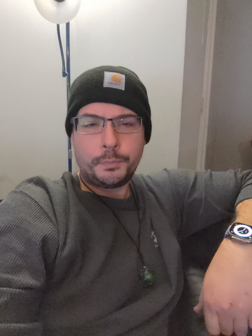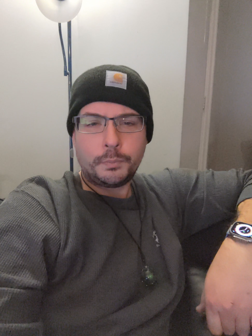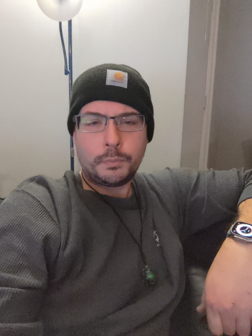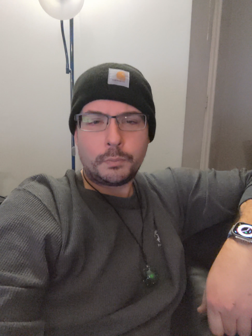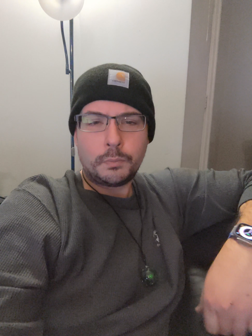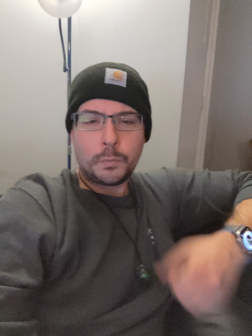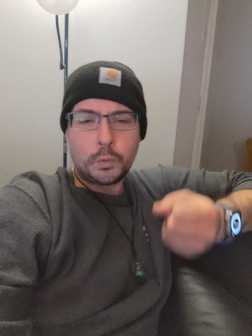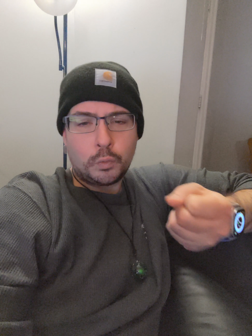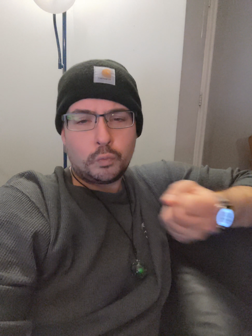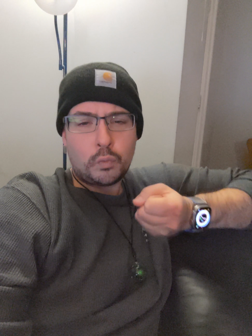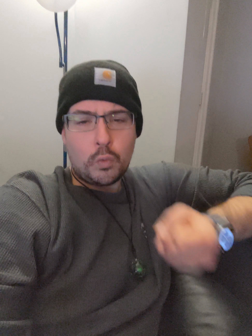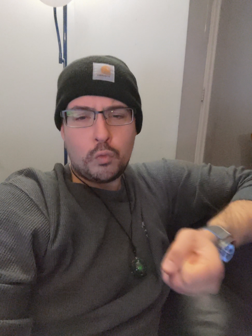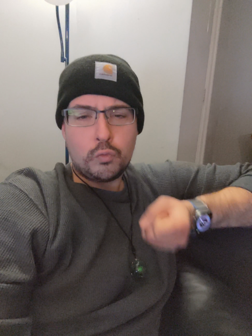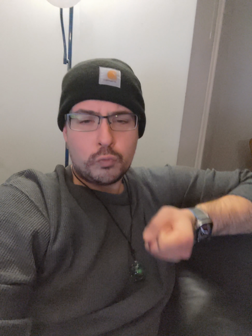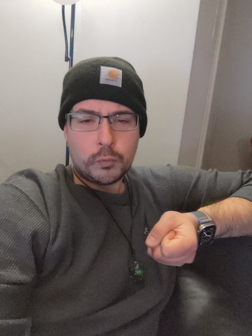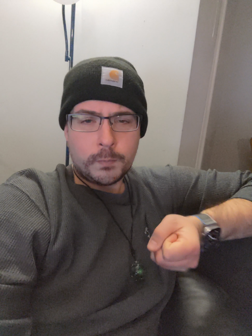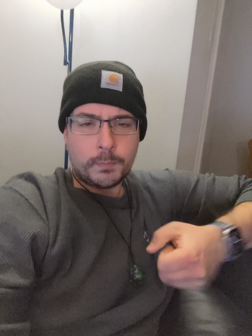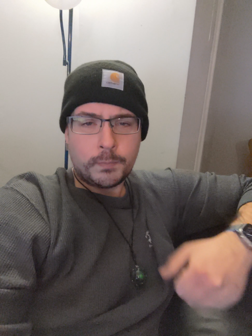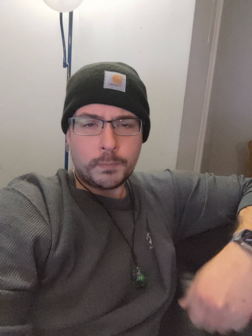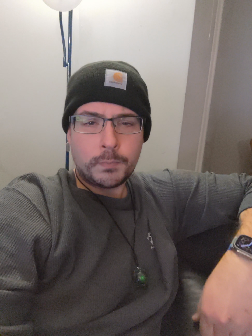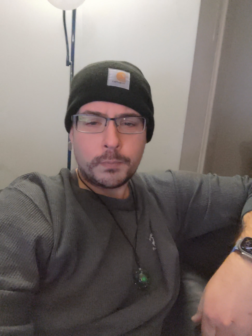drawer